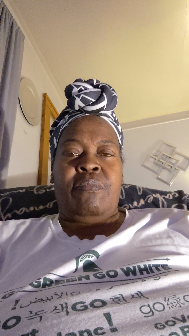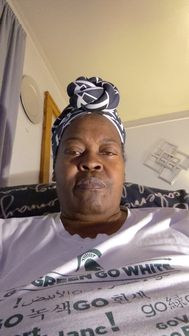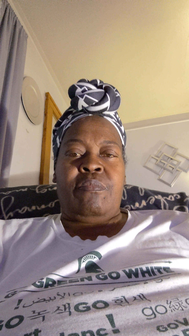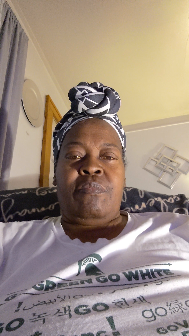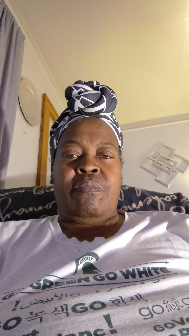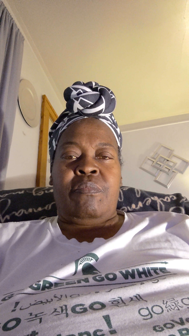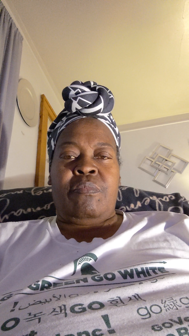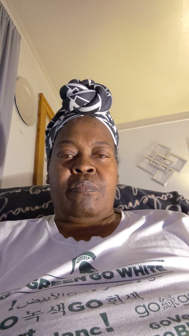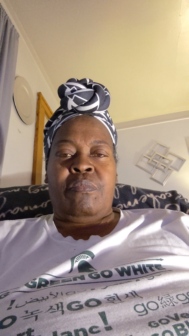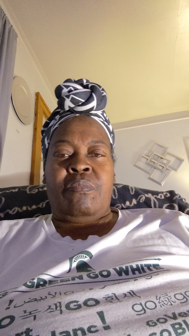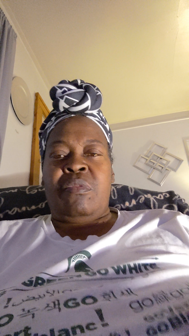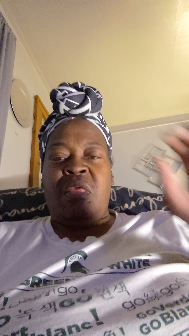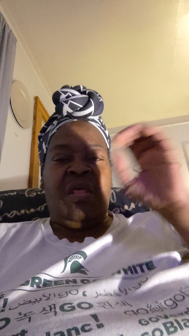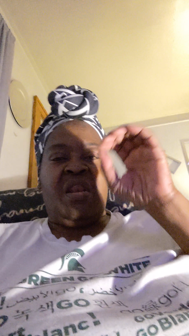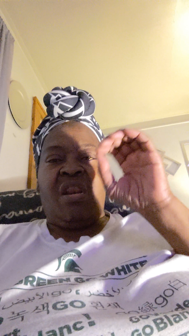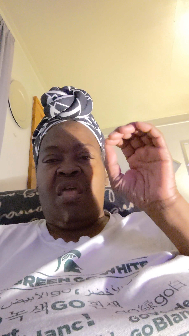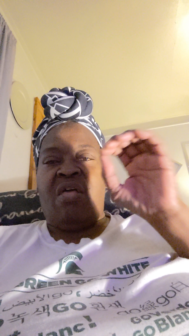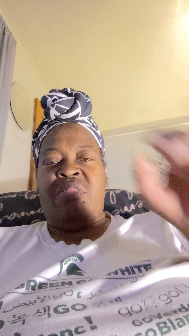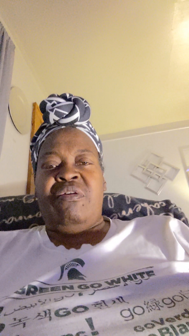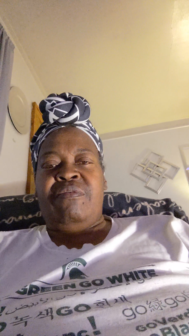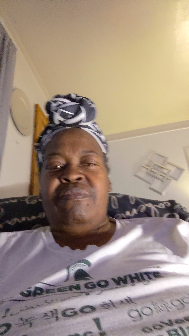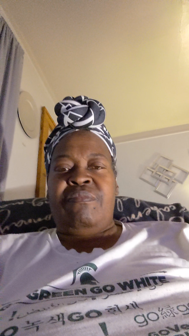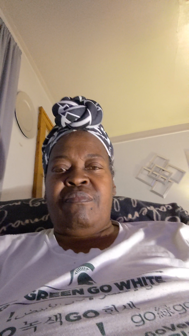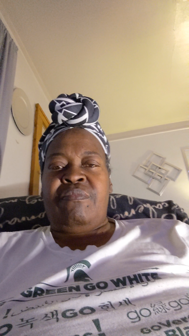none